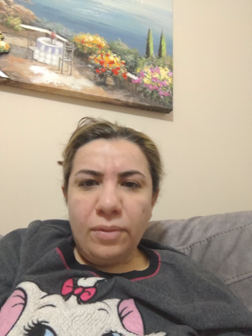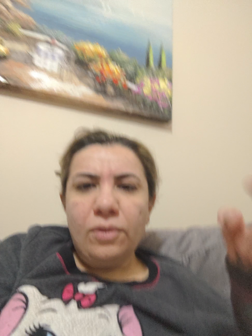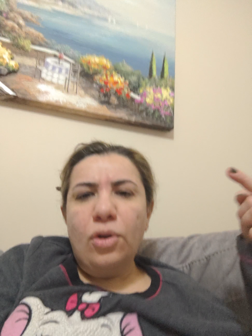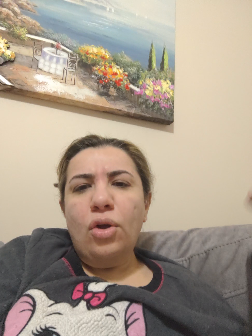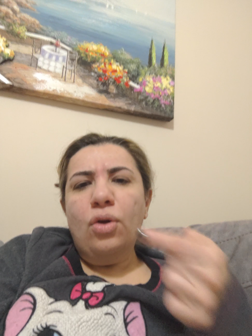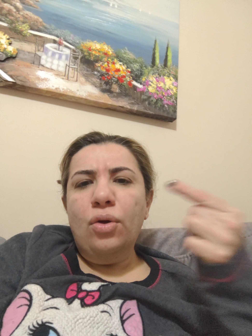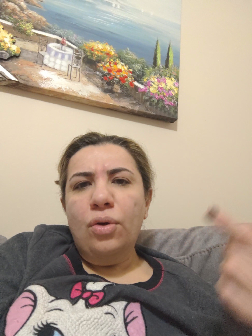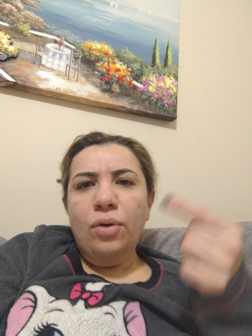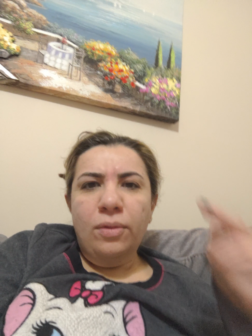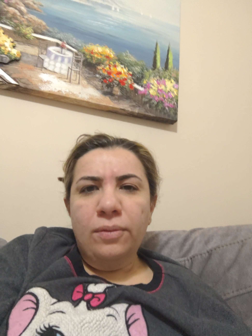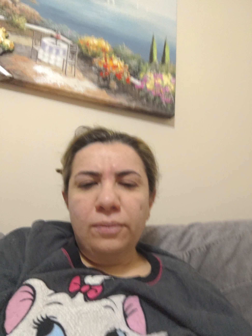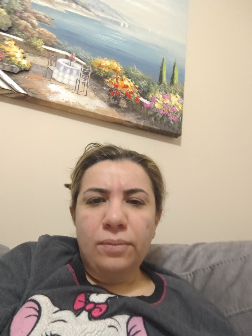owie